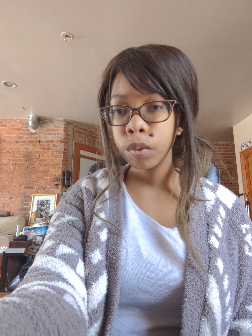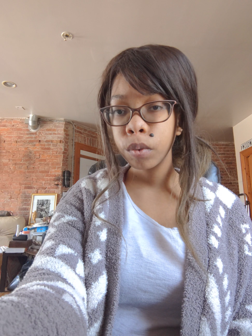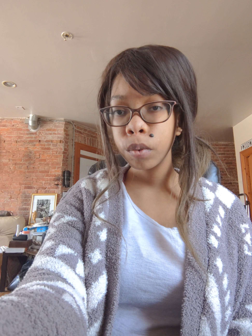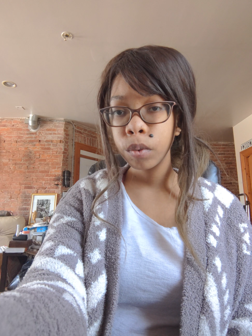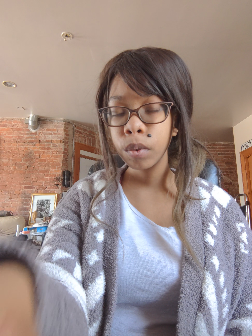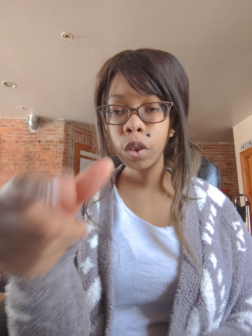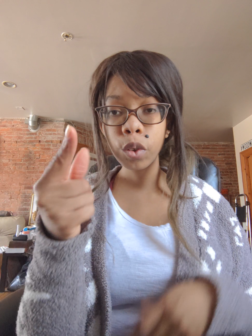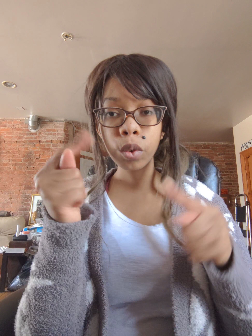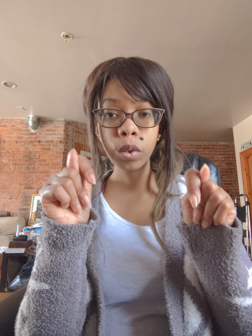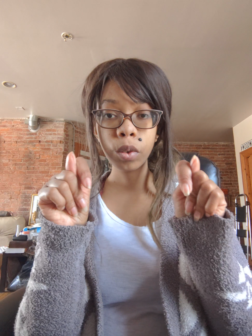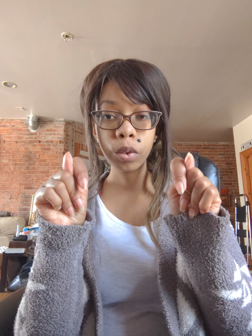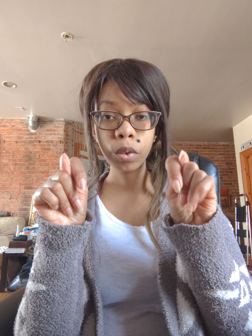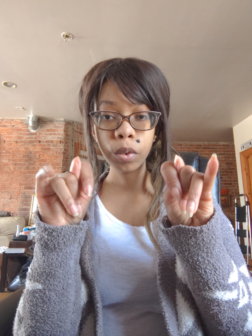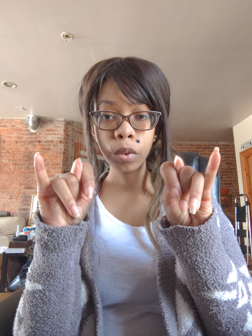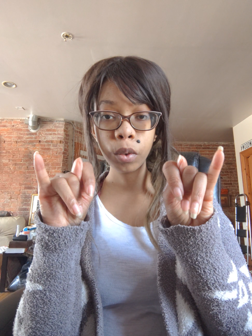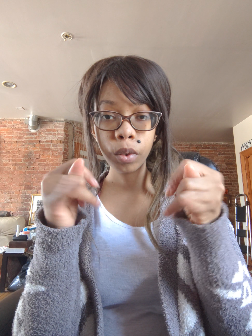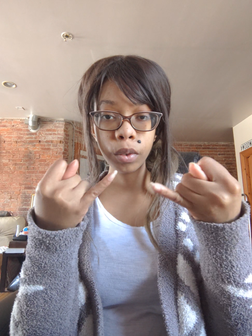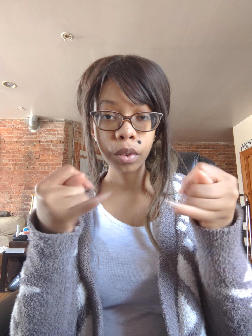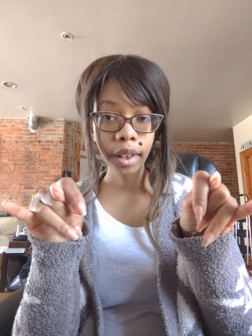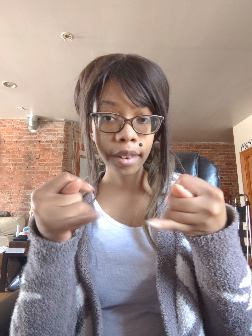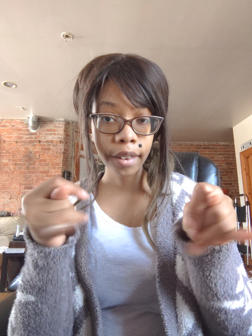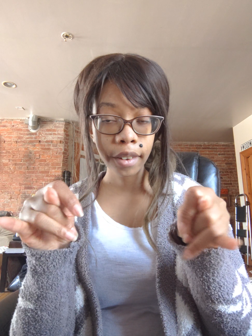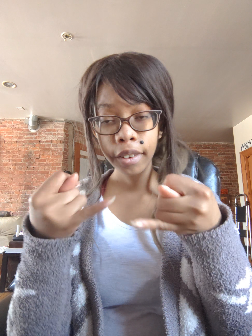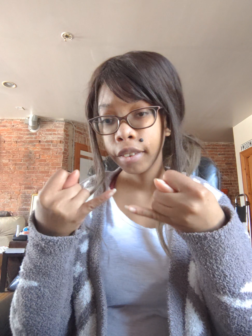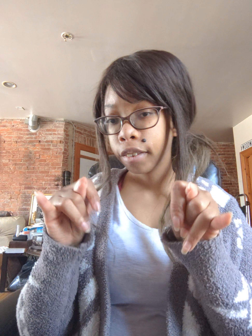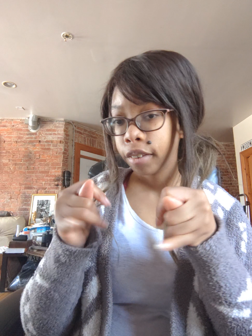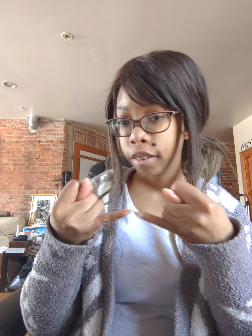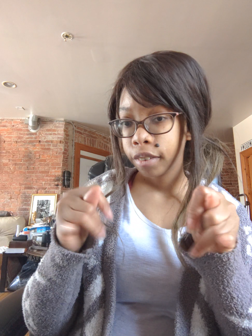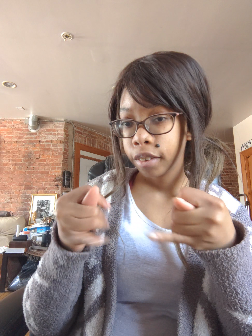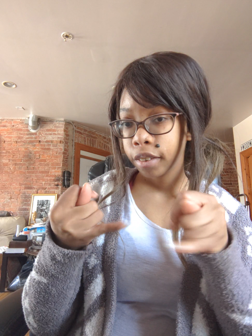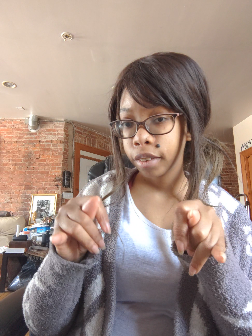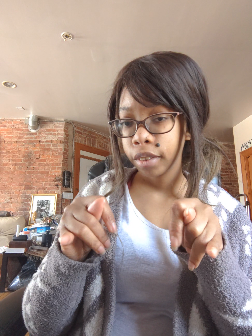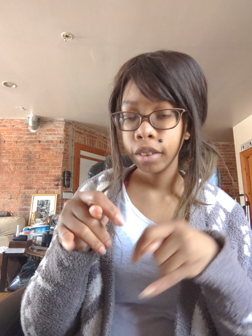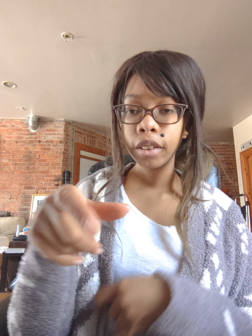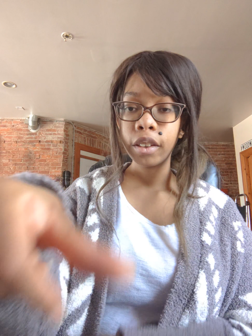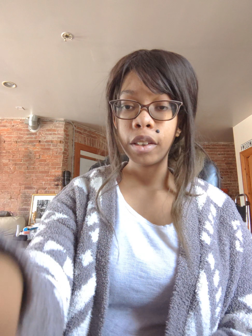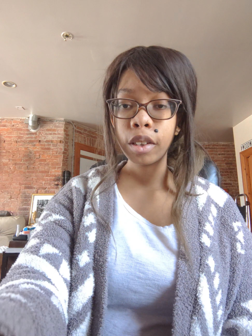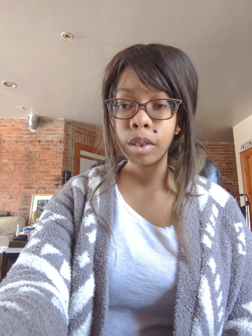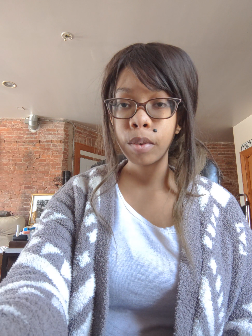toy